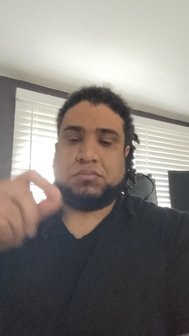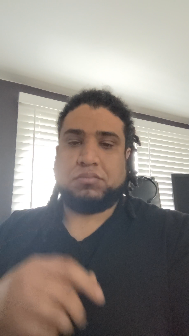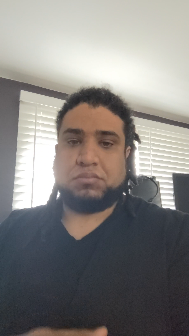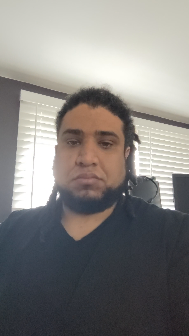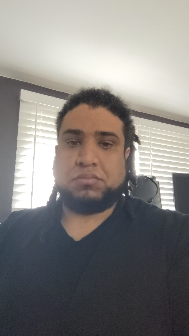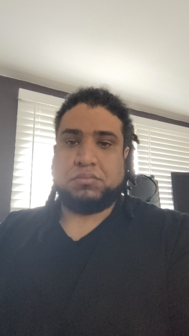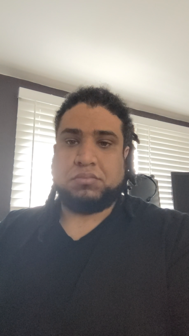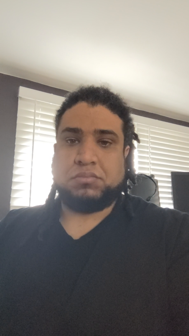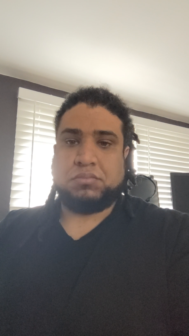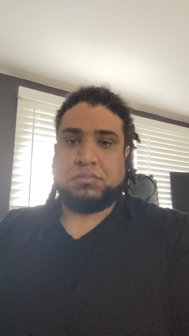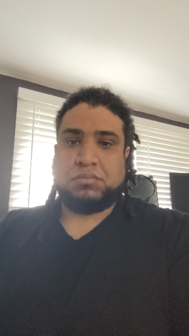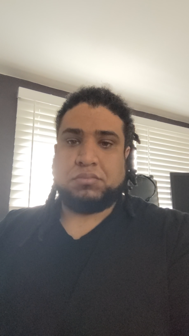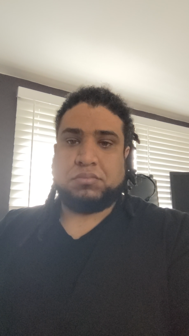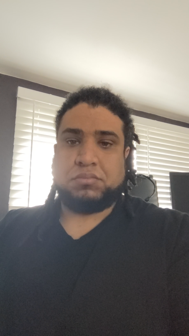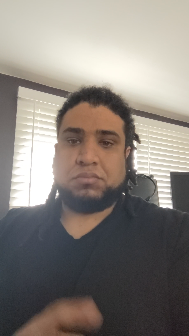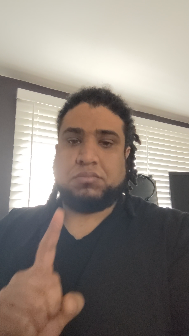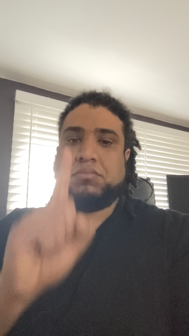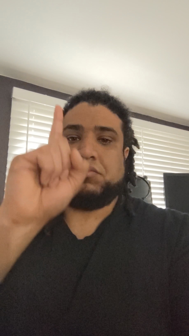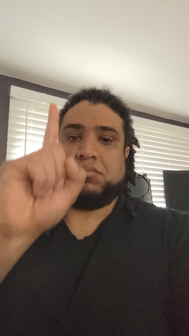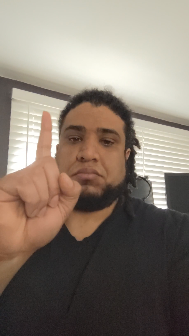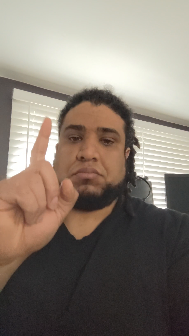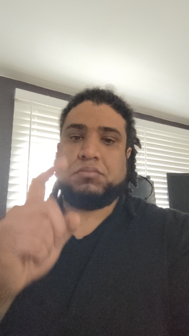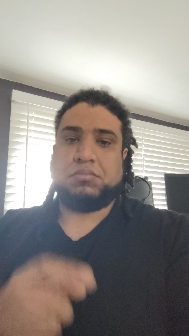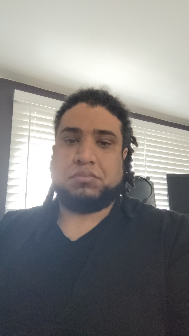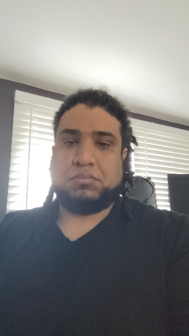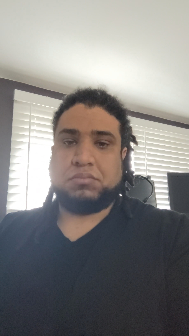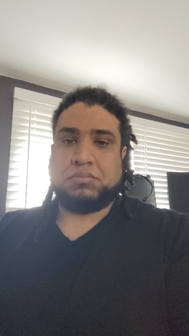bump